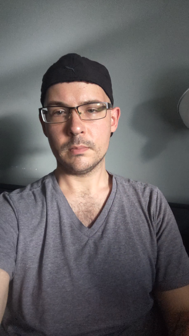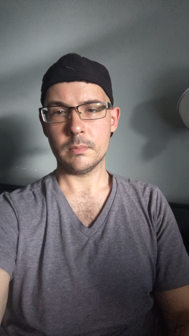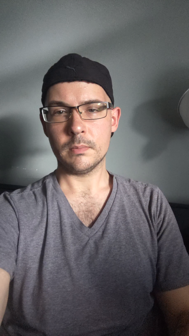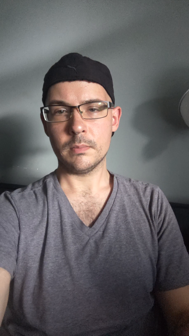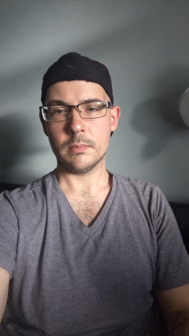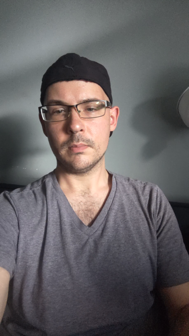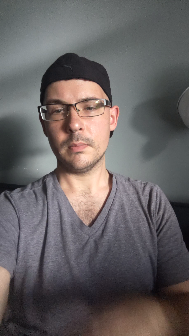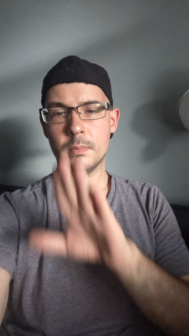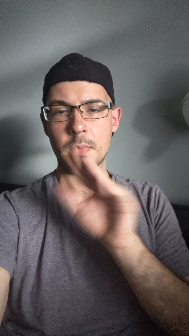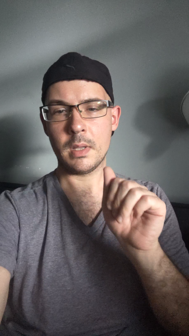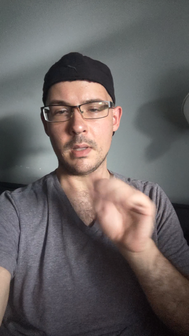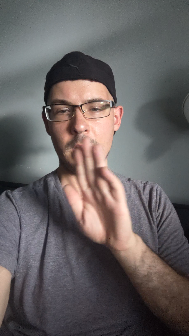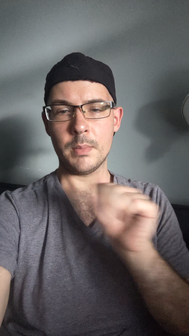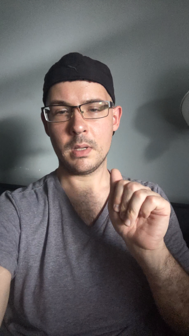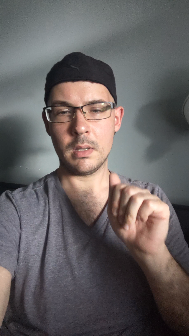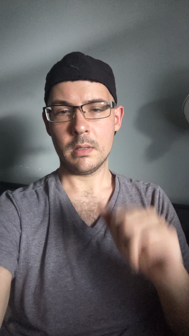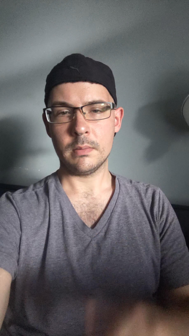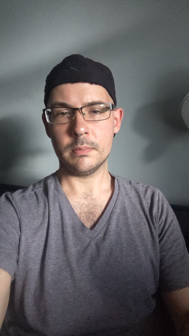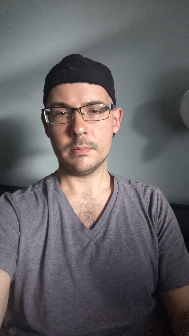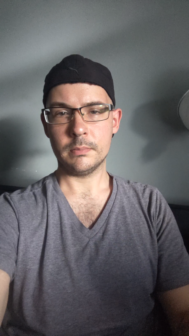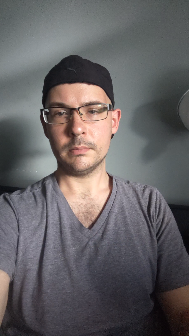baa baa